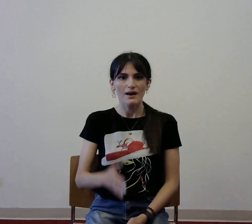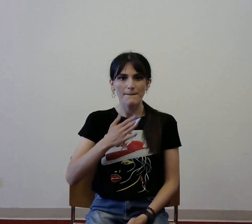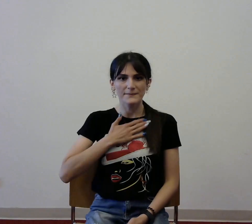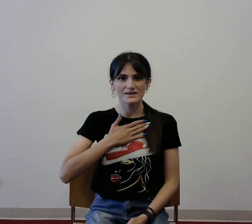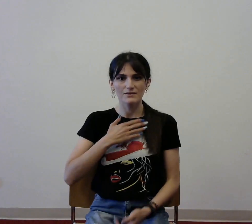mən